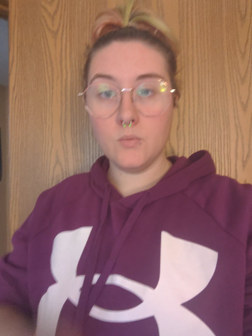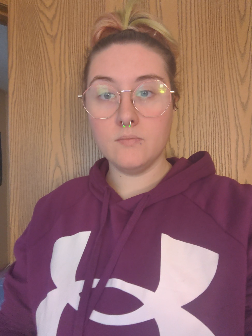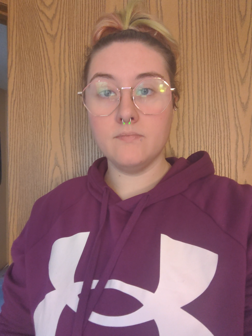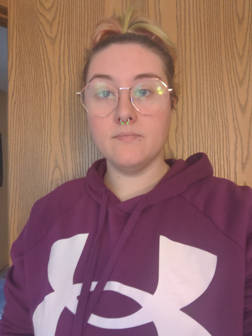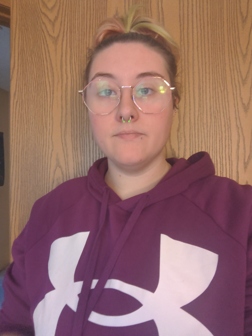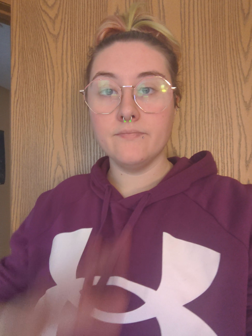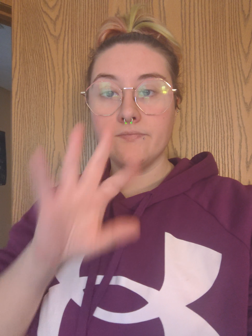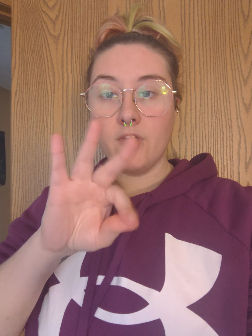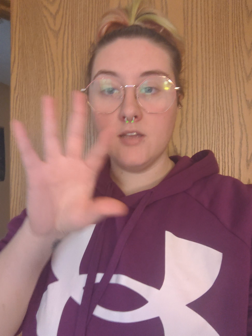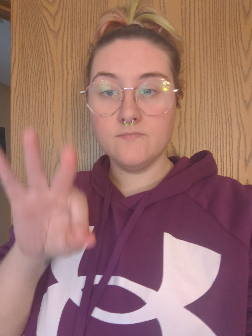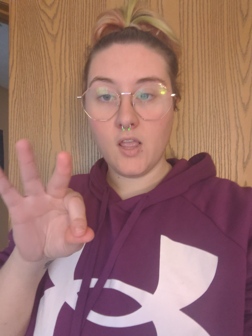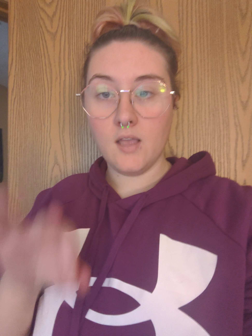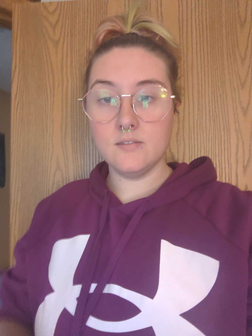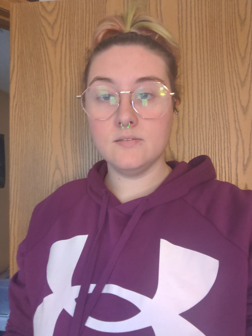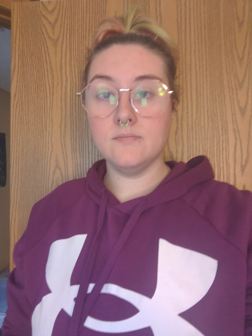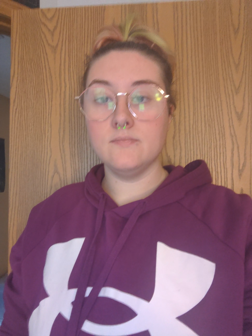french fries